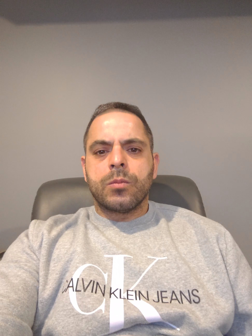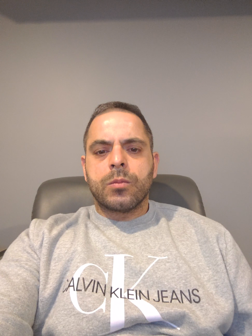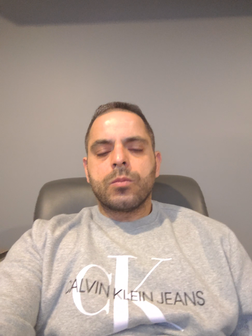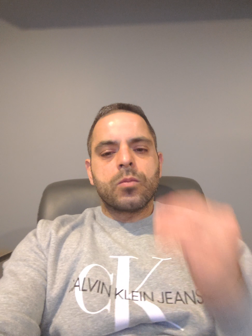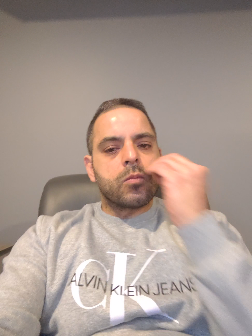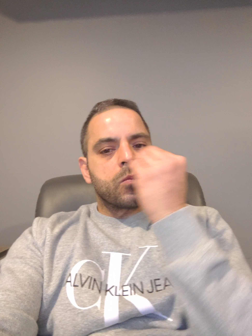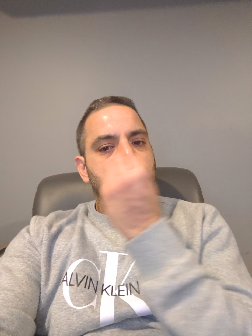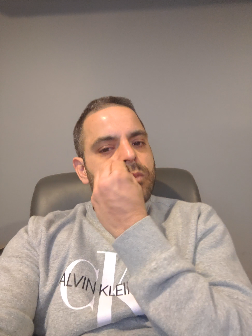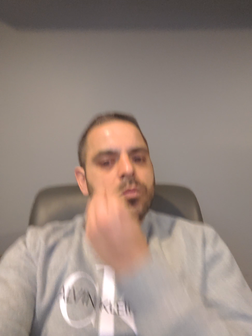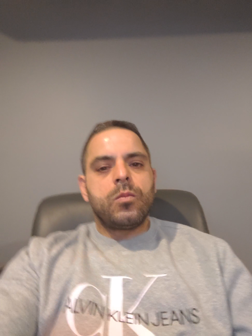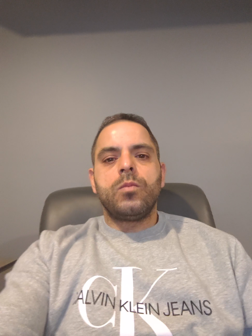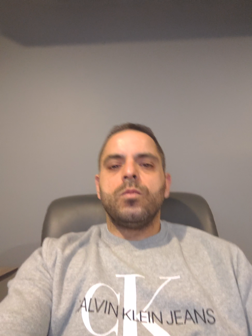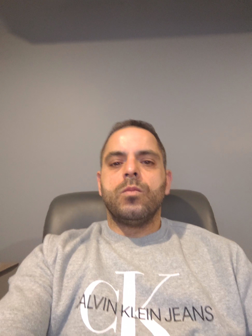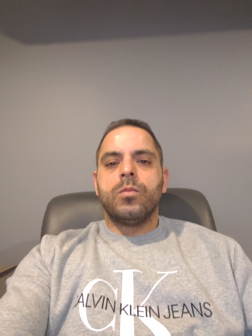flower